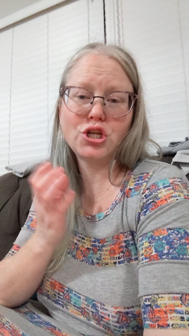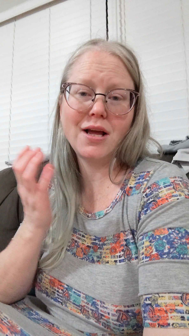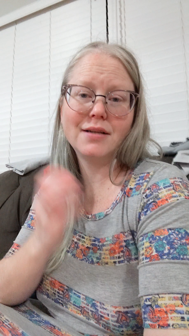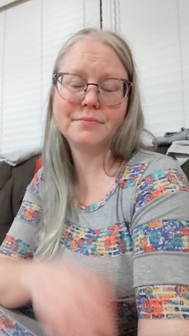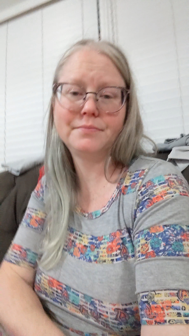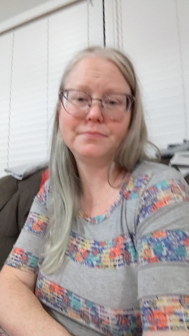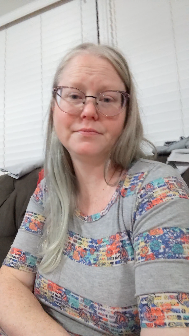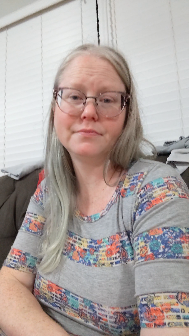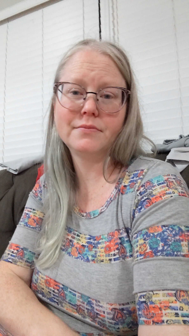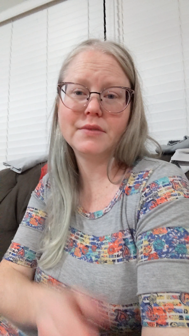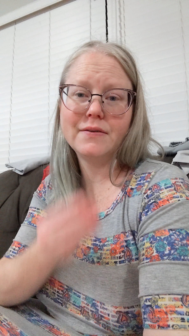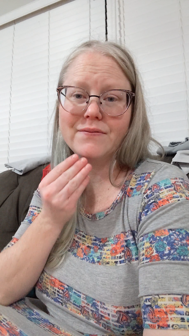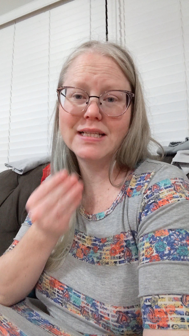feed